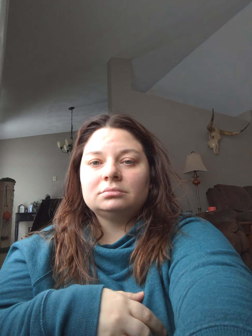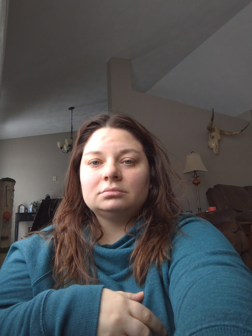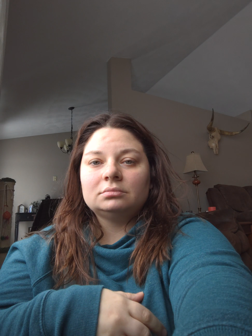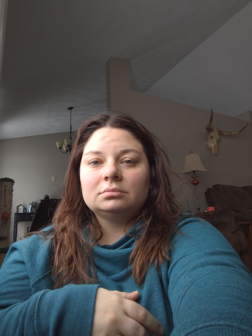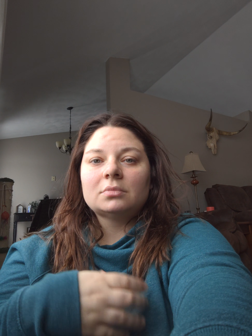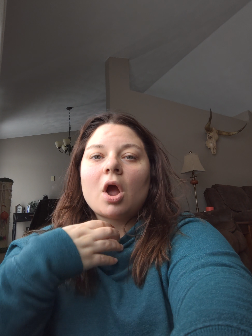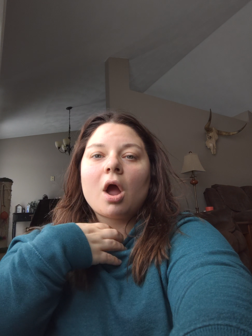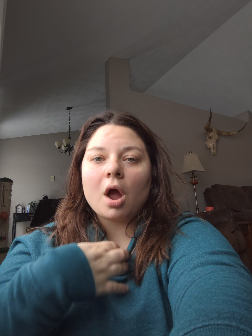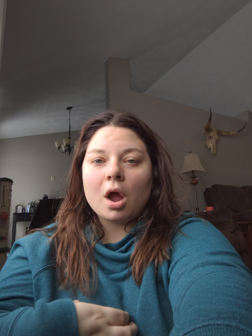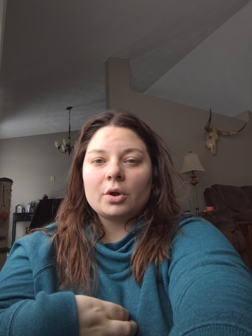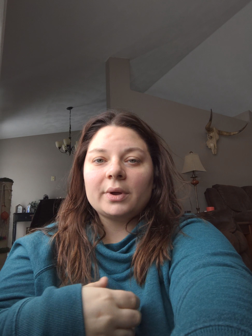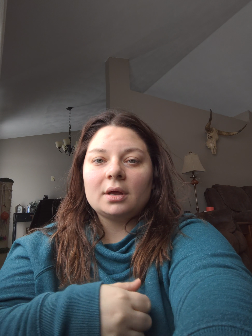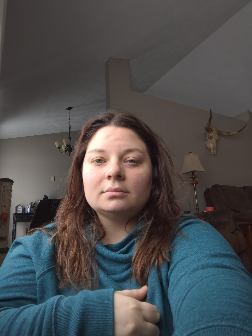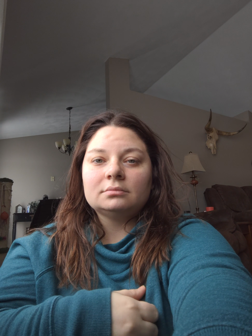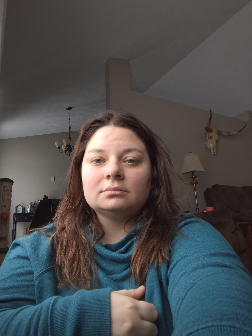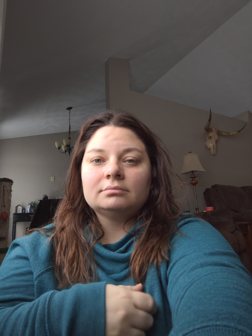hungry